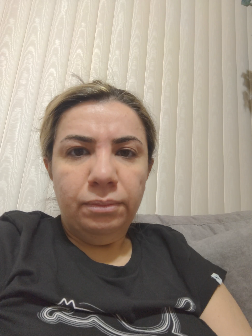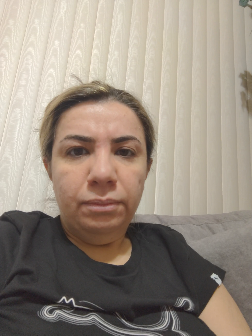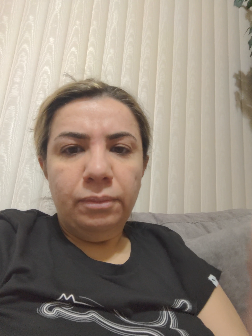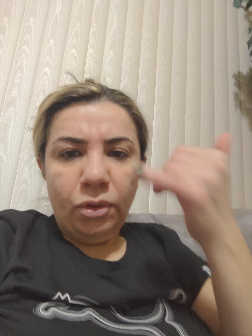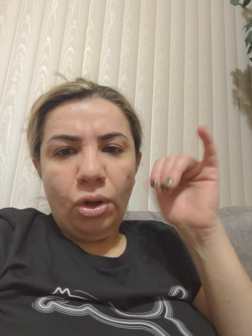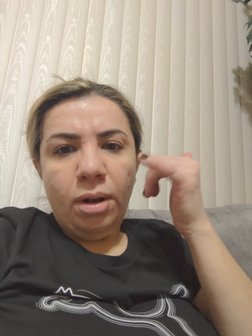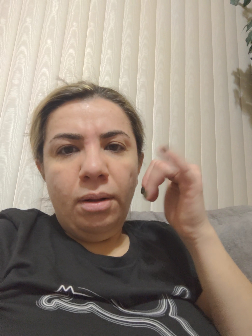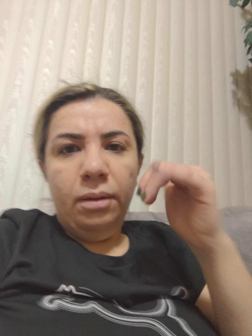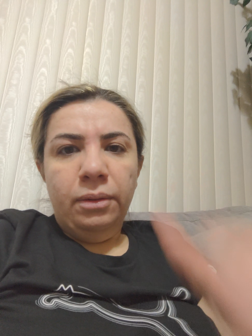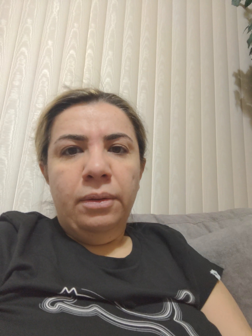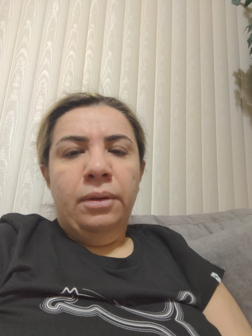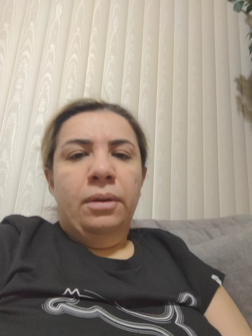yellow